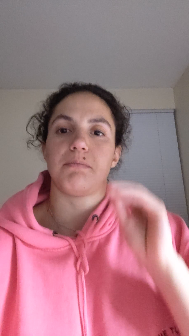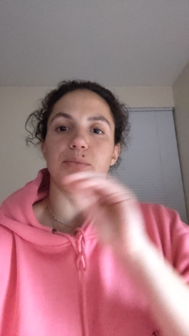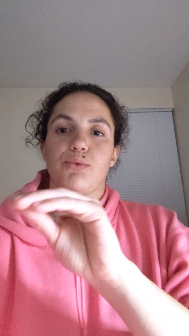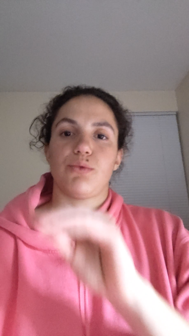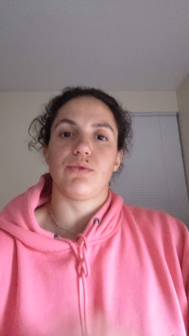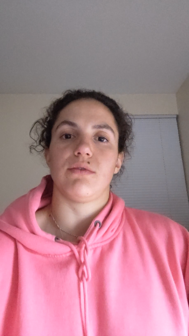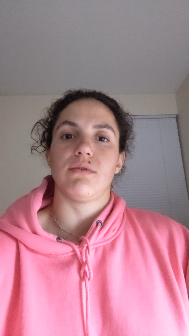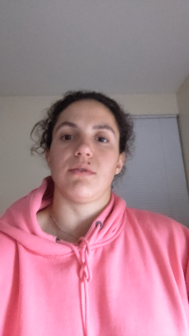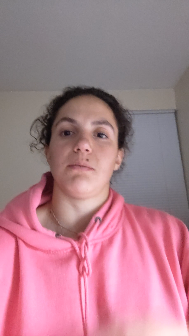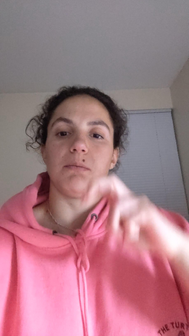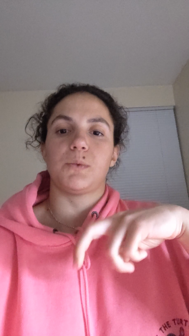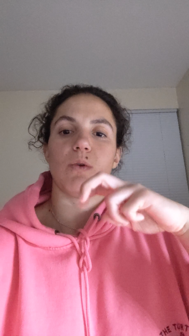potato